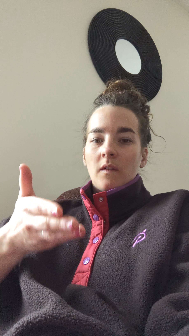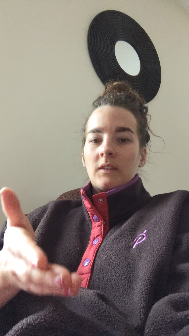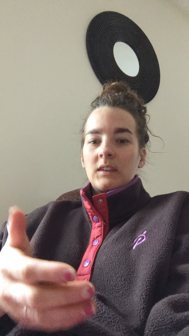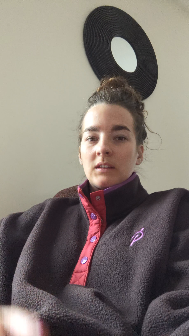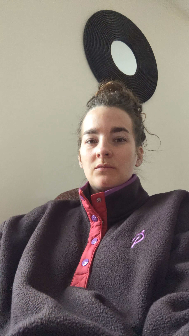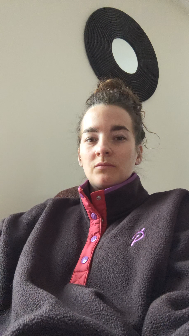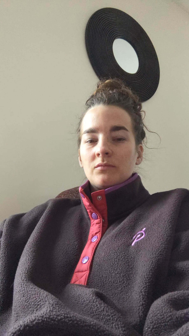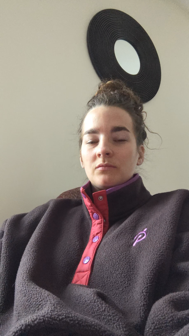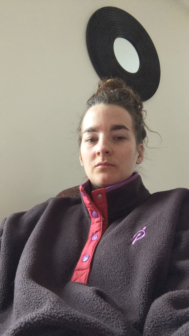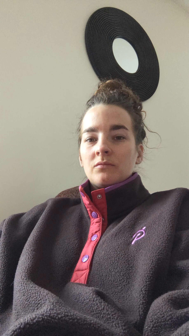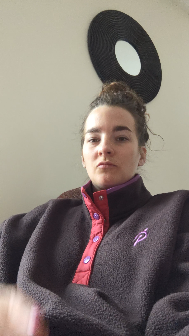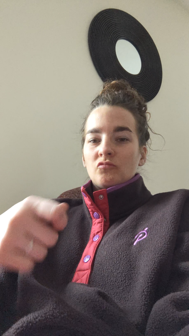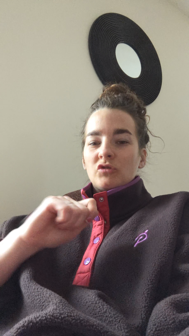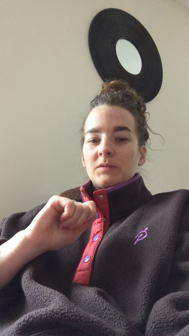rip